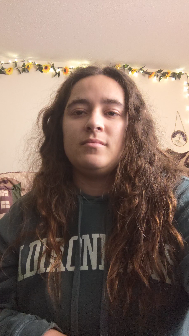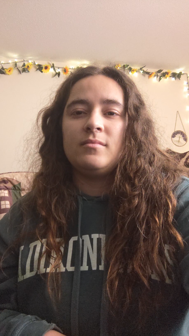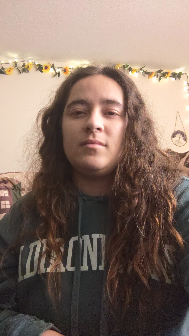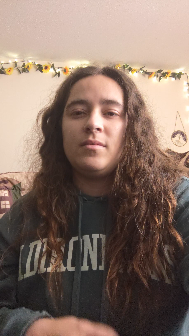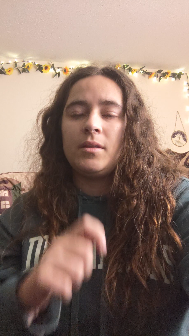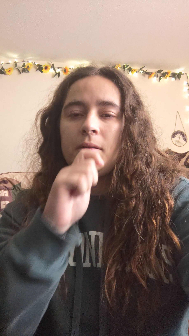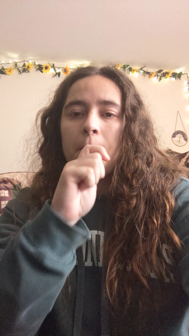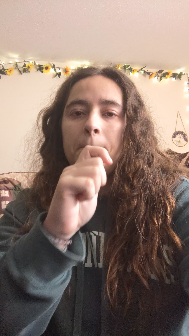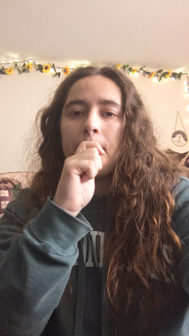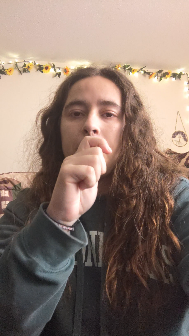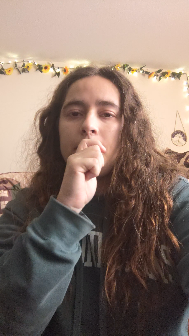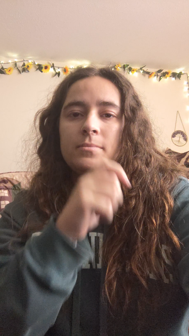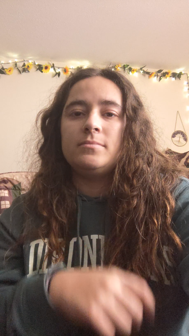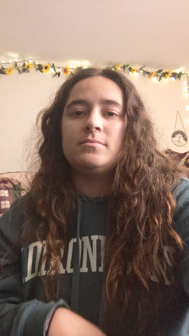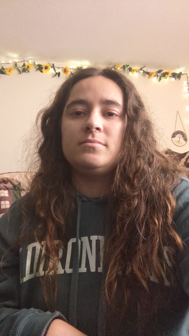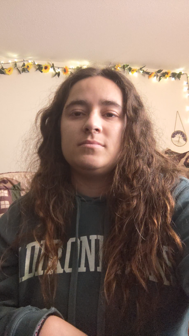popsicle